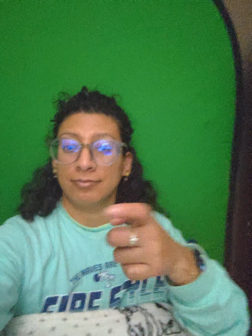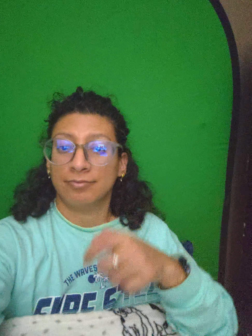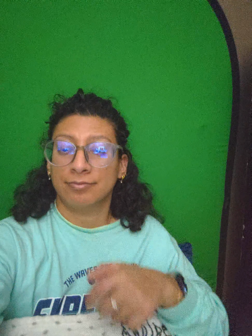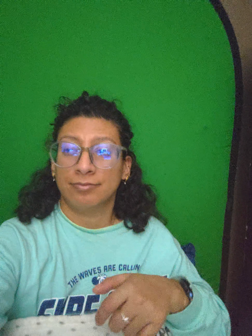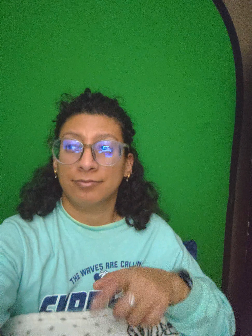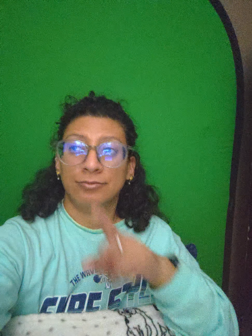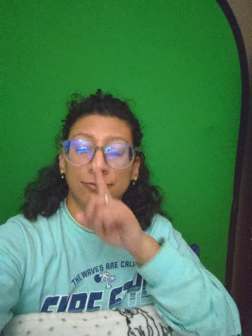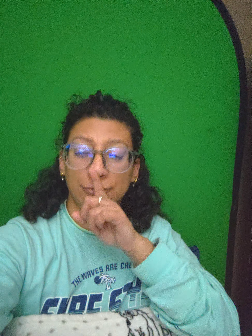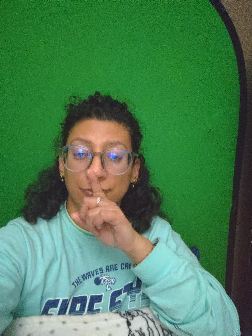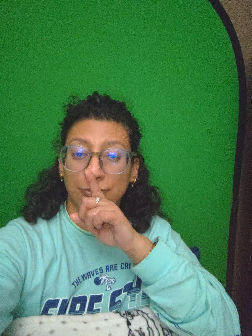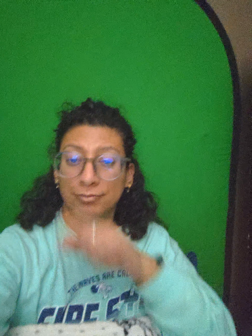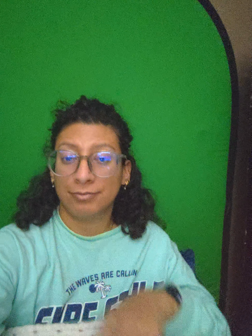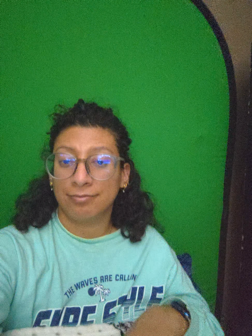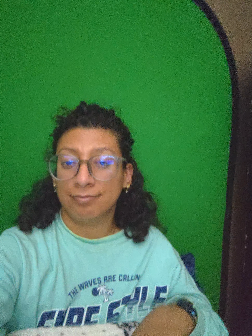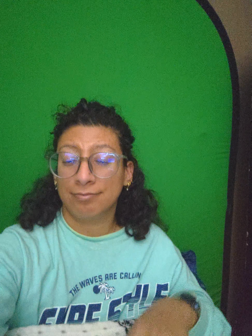shhh